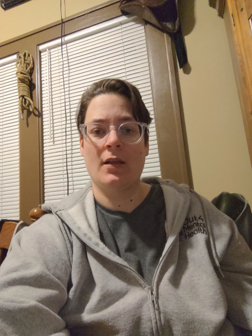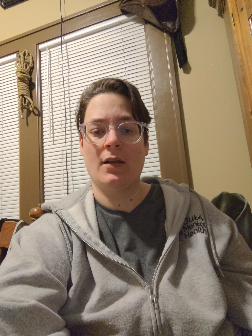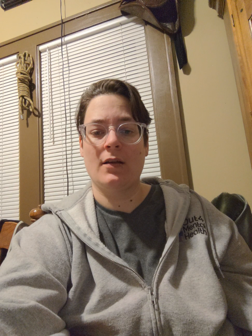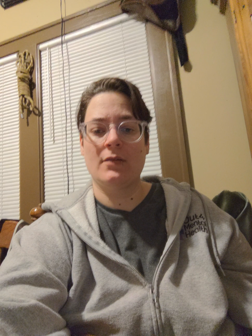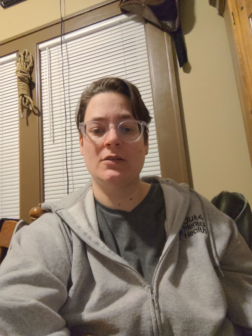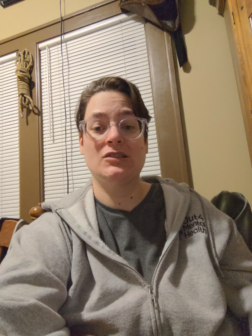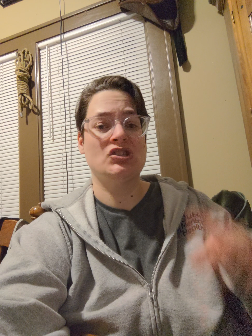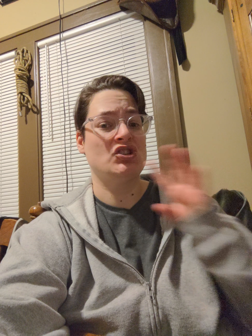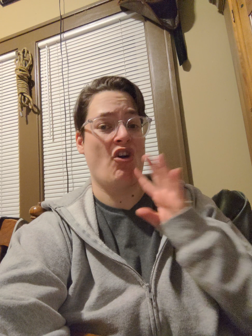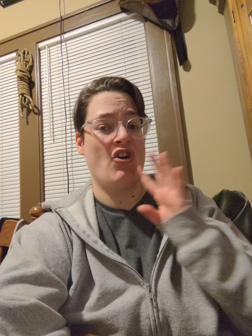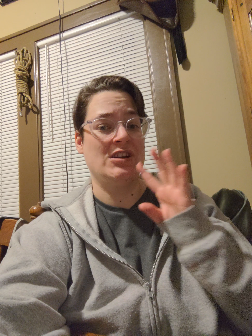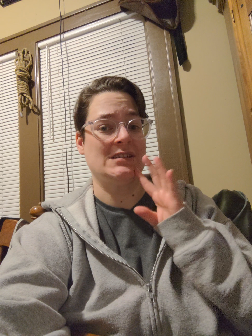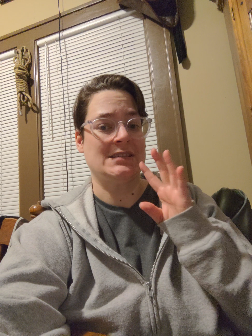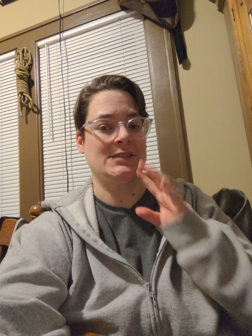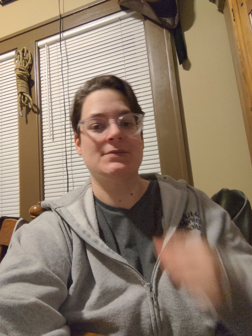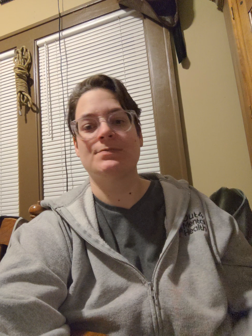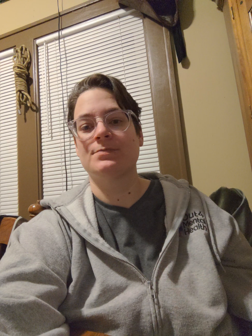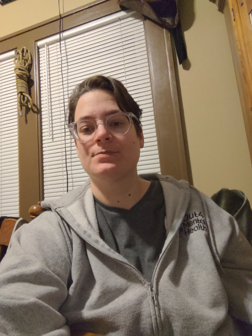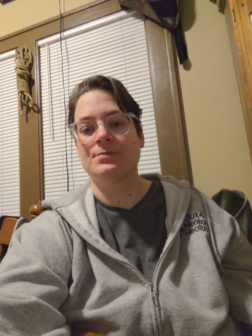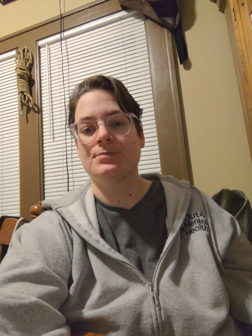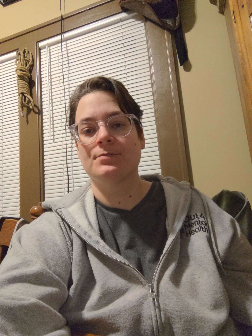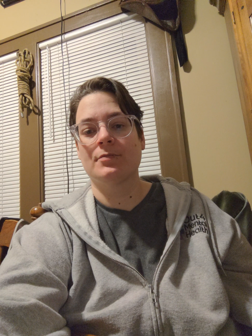talk